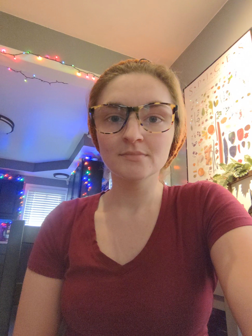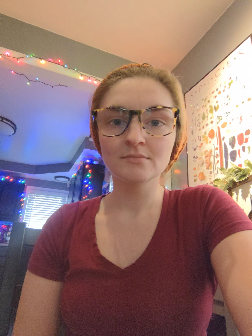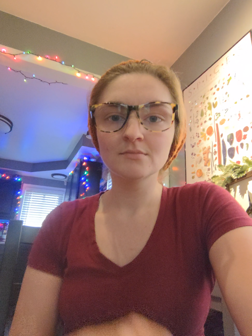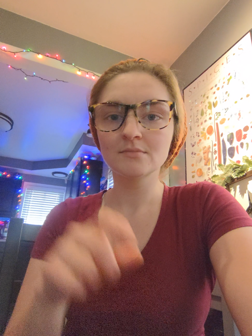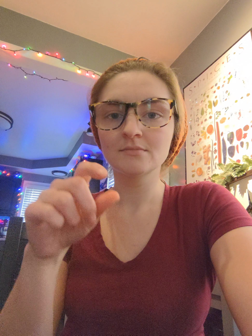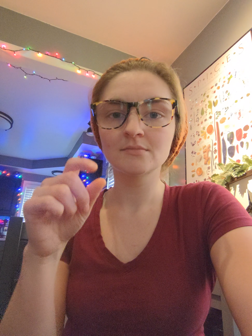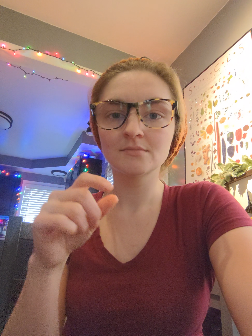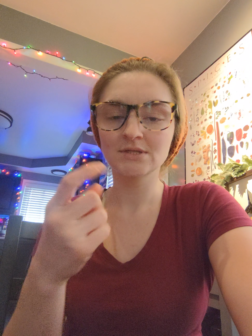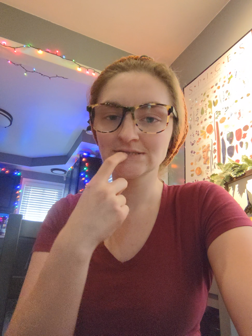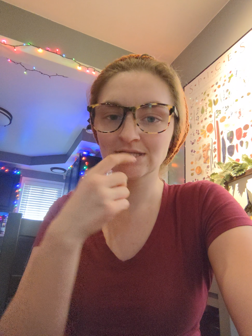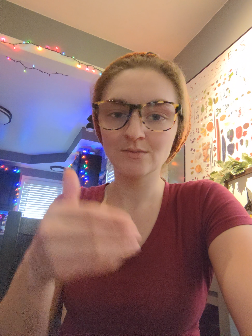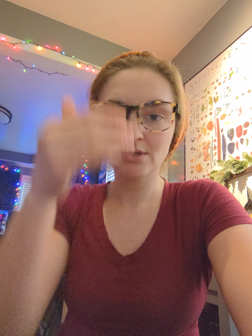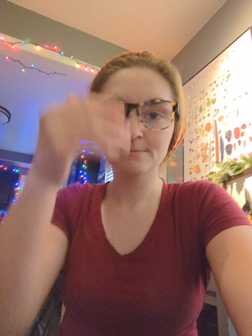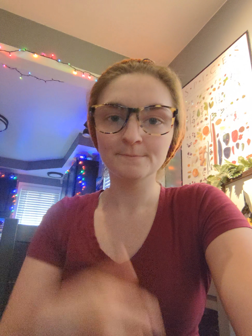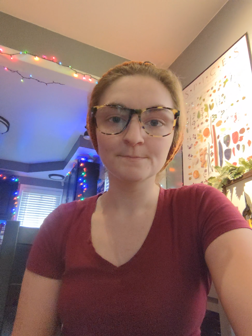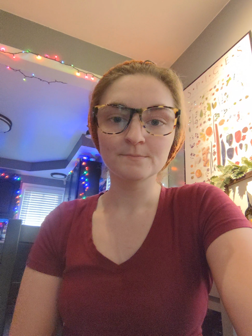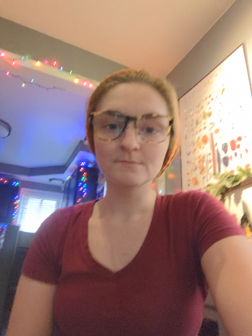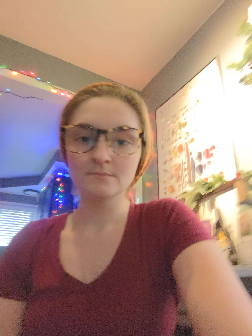window